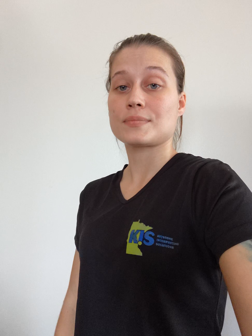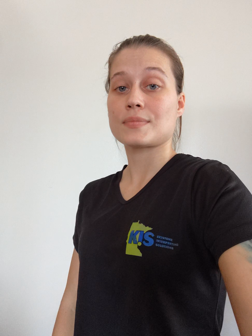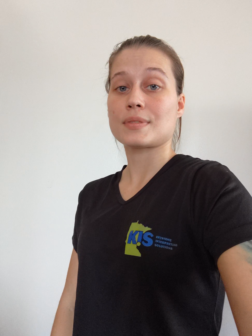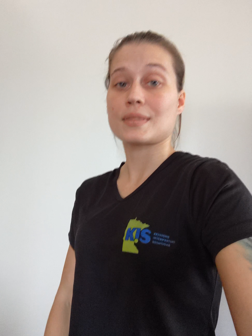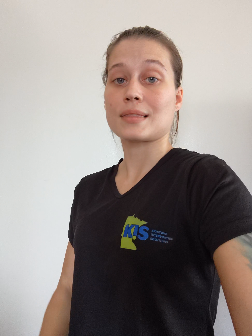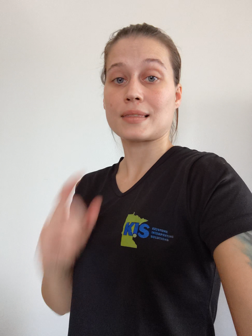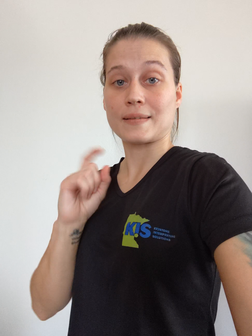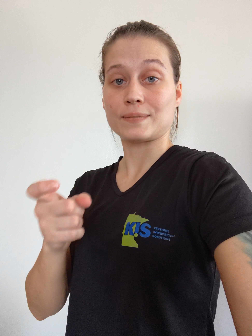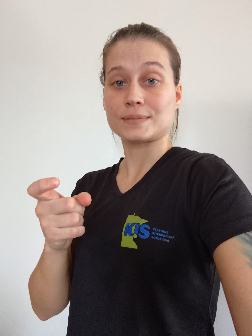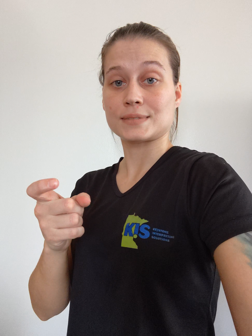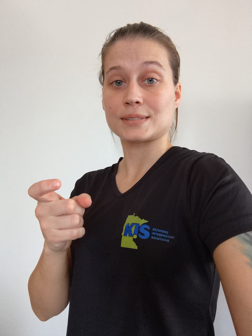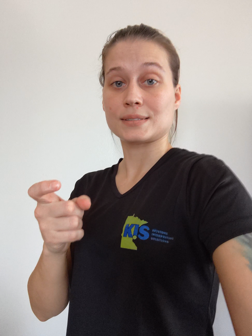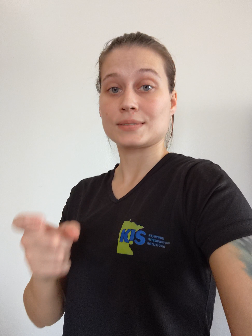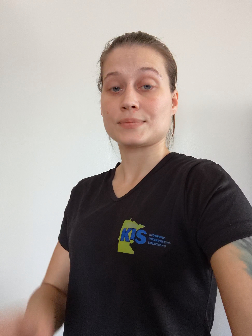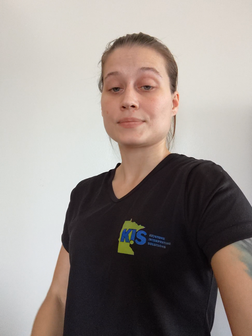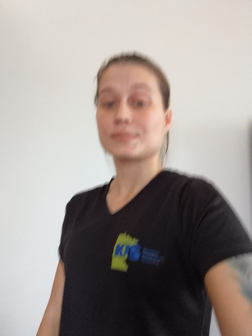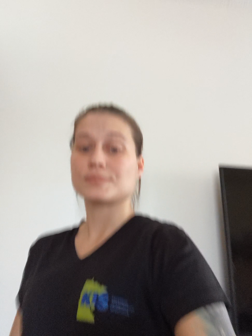gift